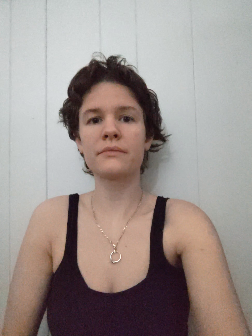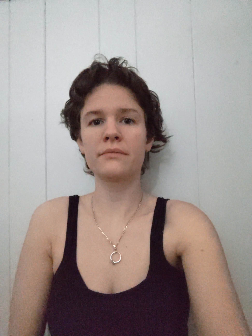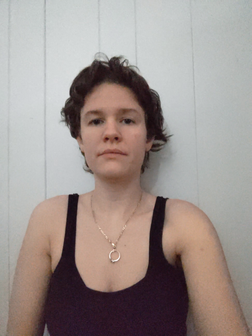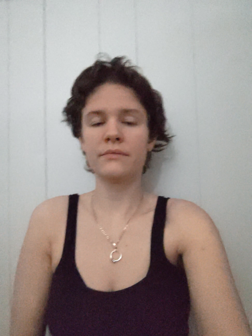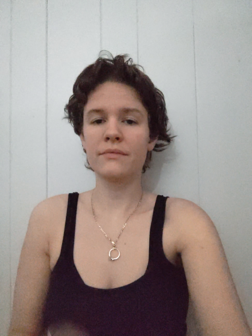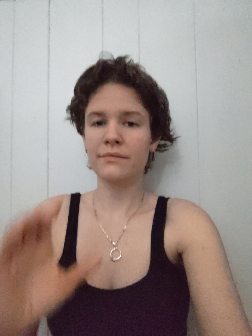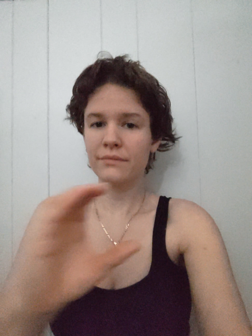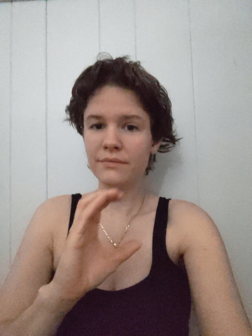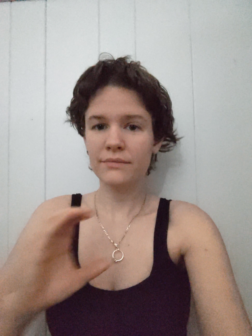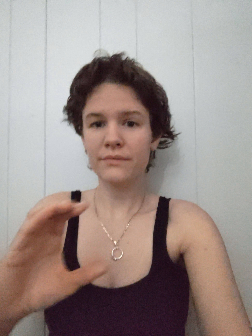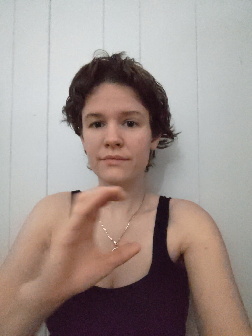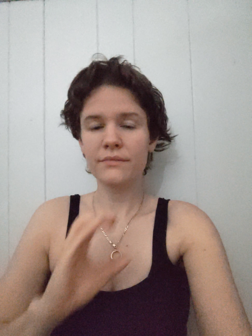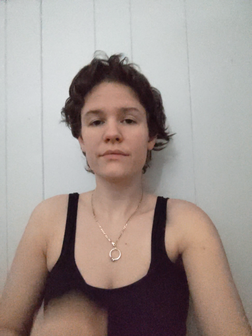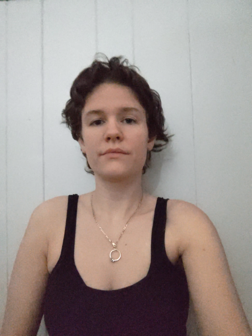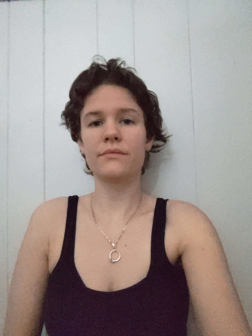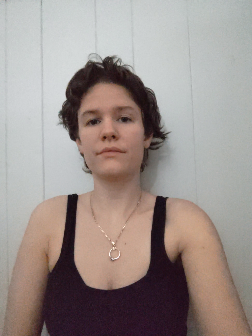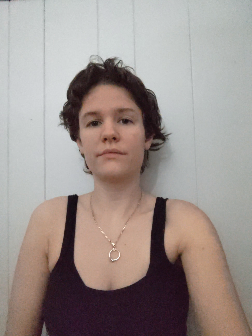chocolate